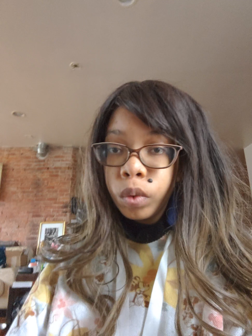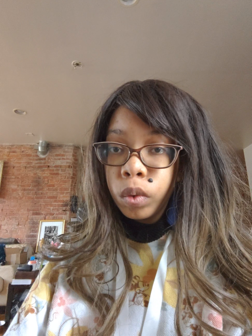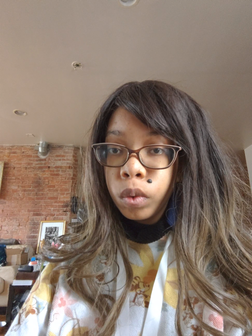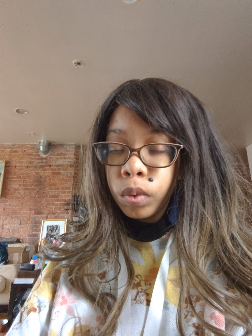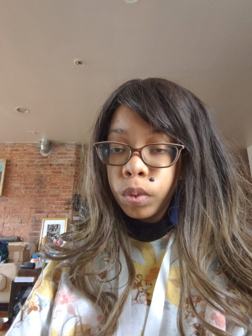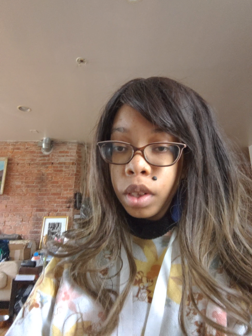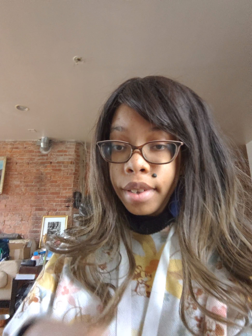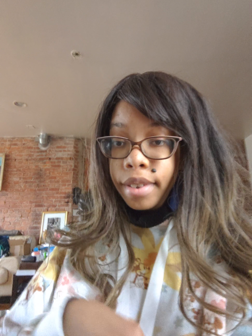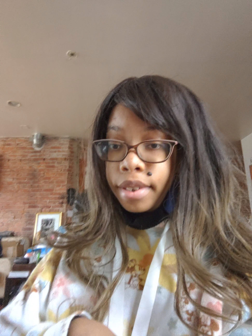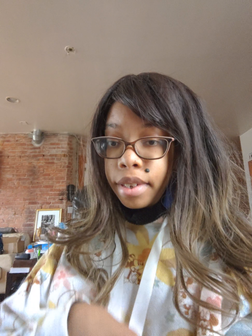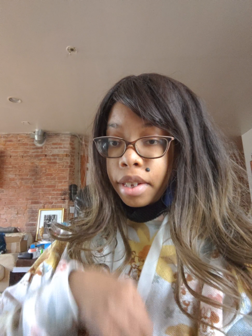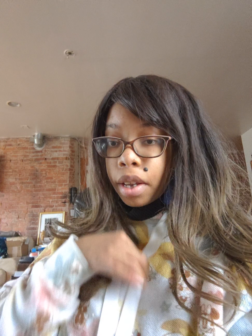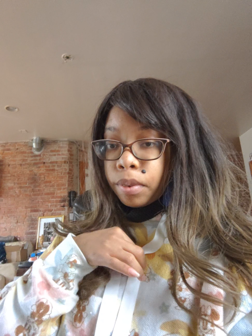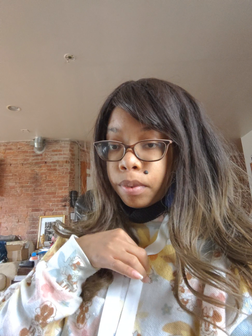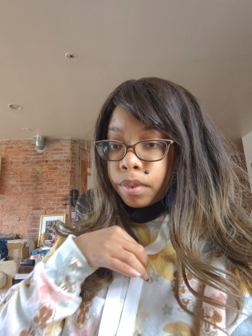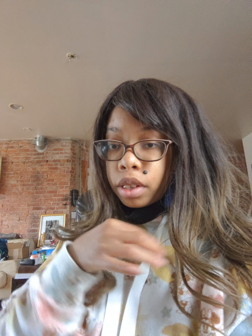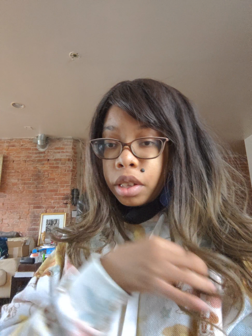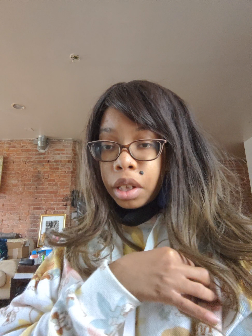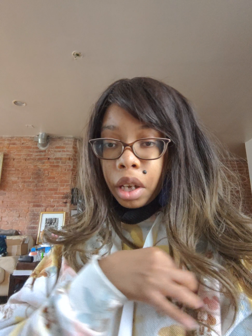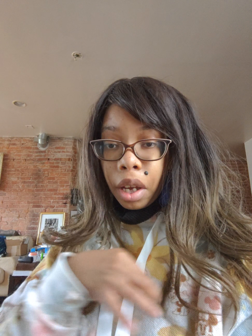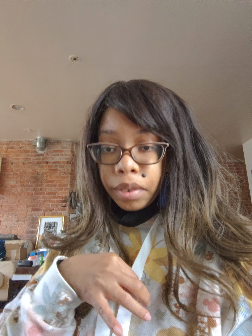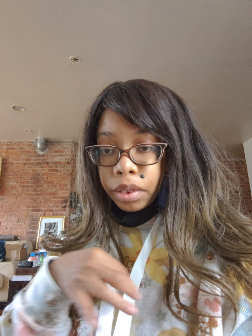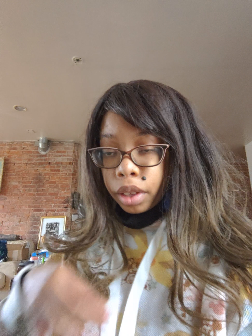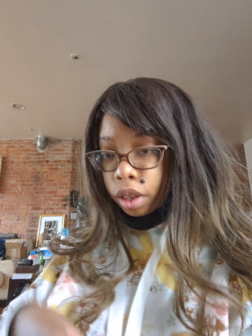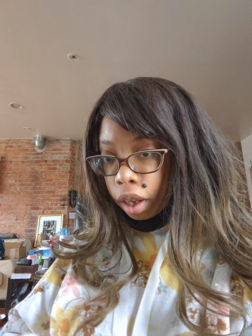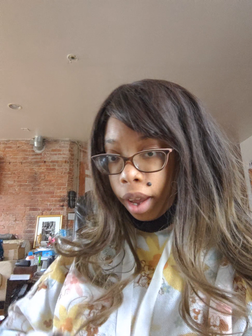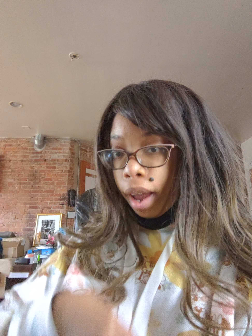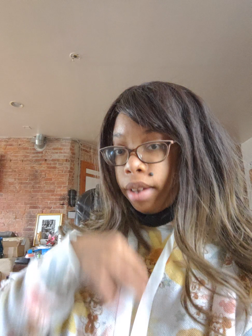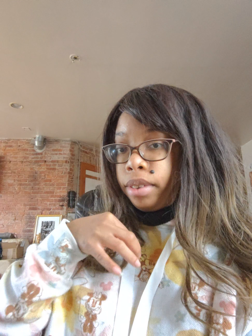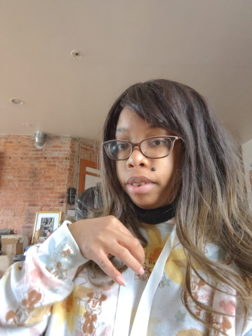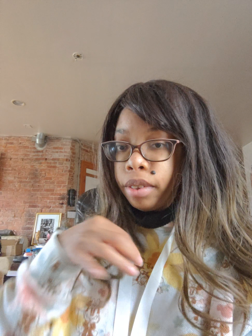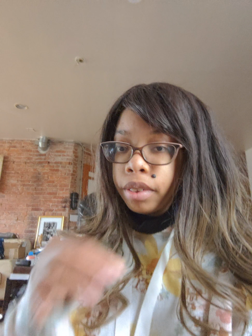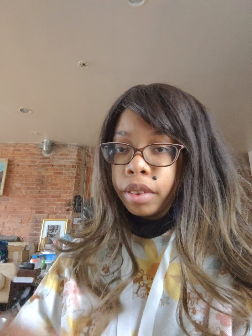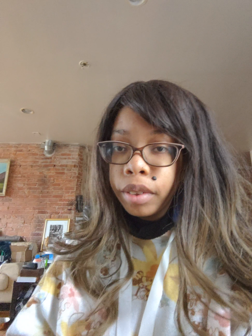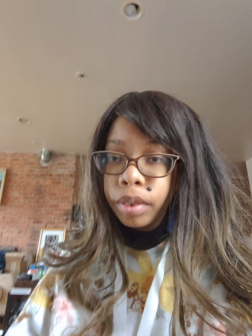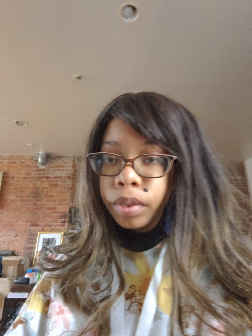zipper